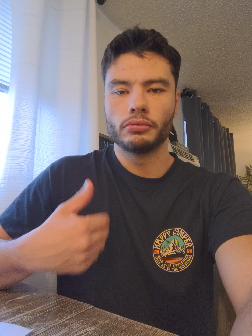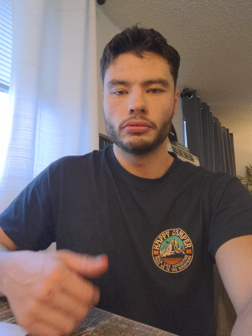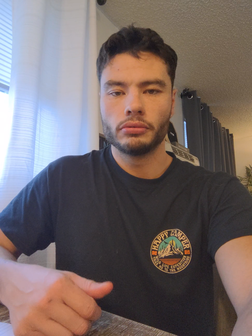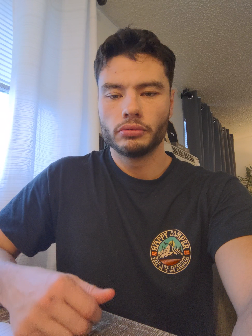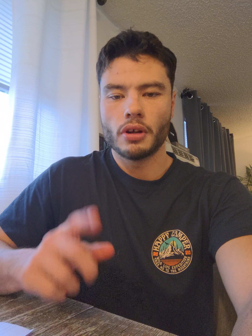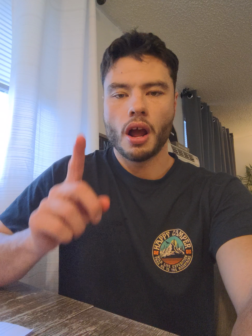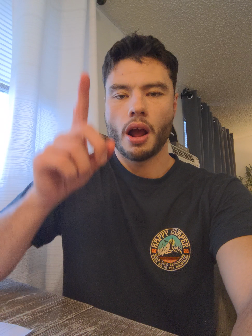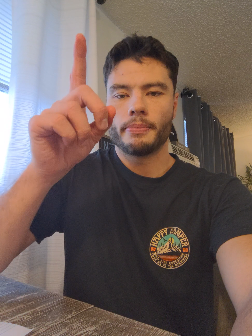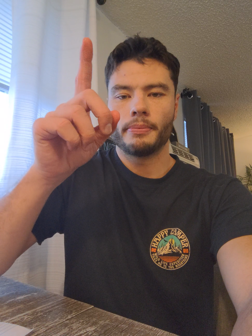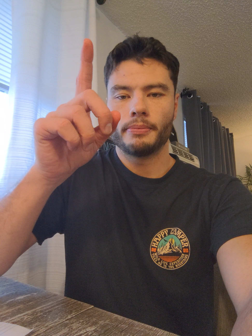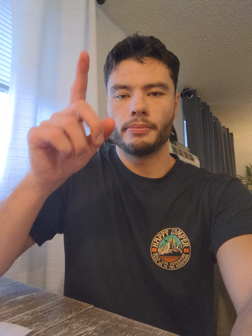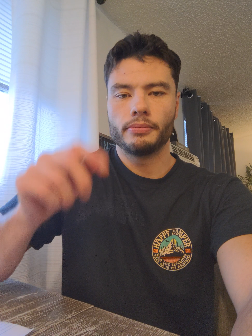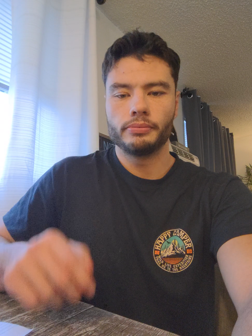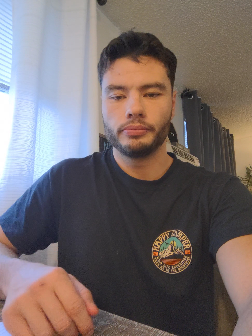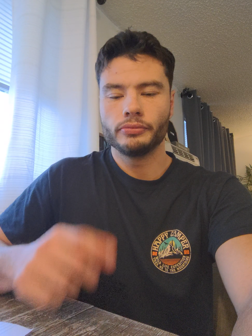up